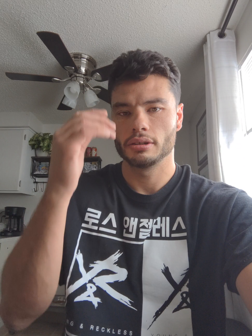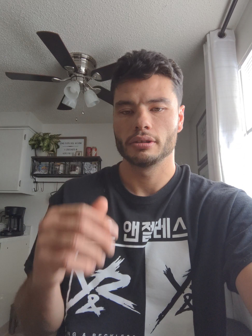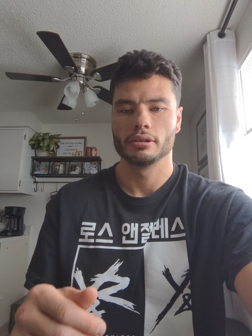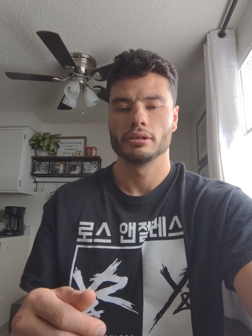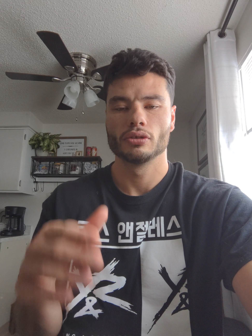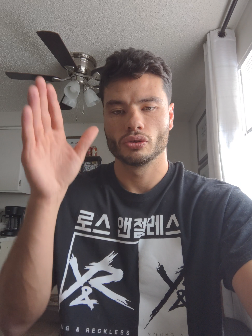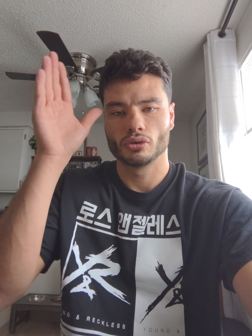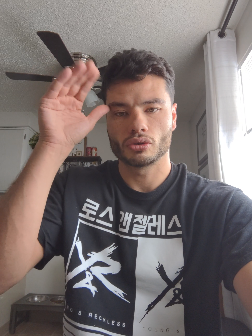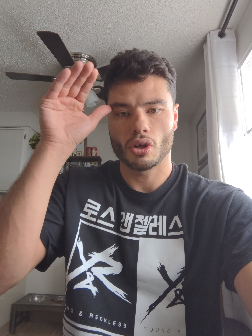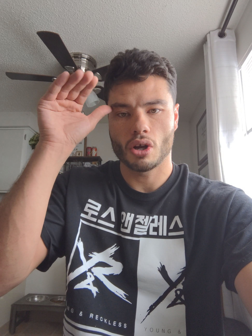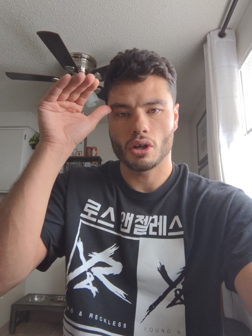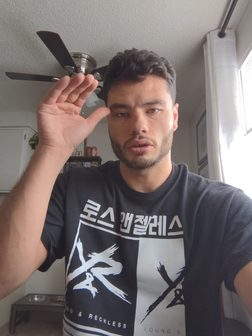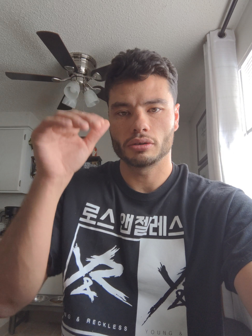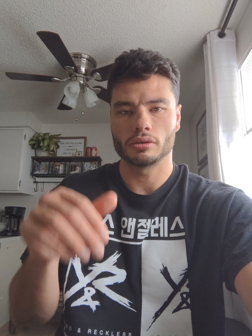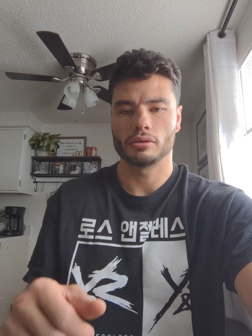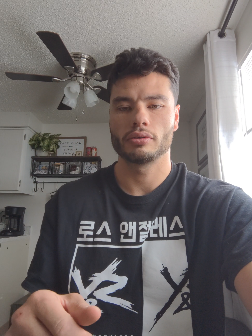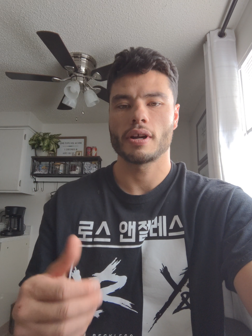donkey